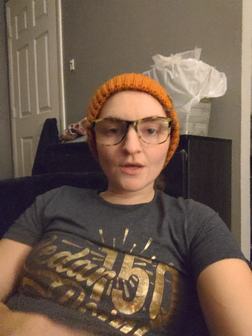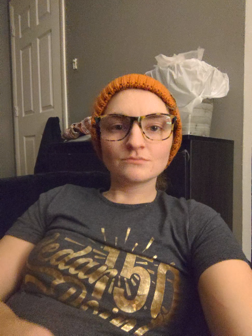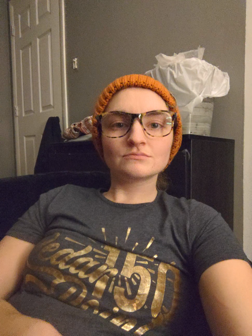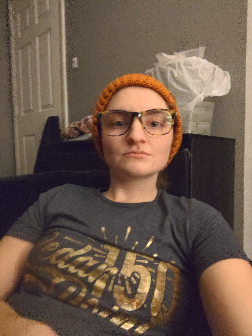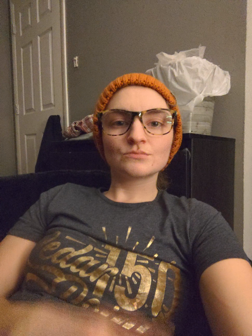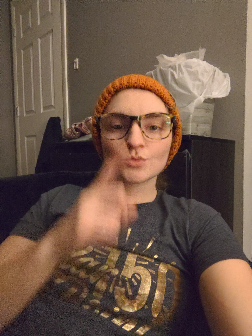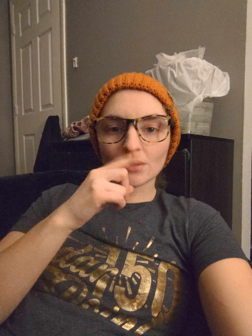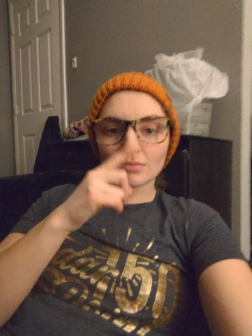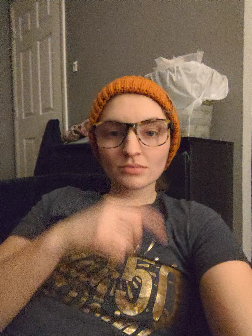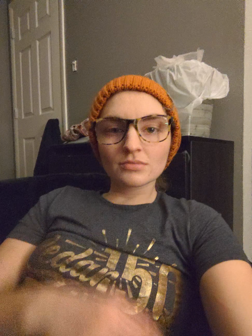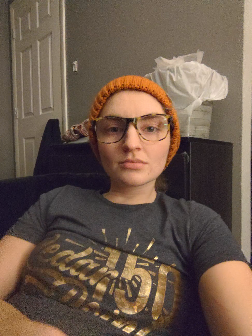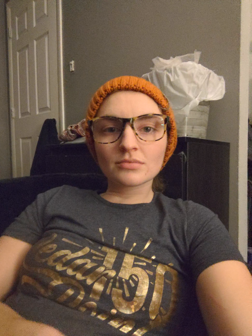mouse